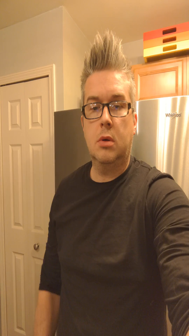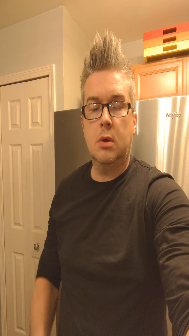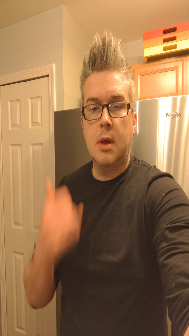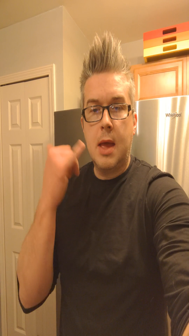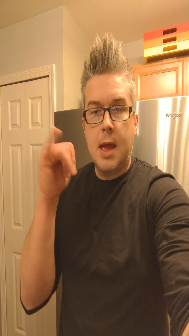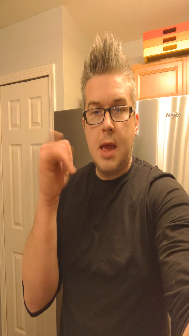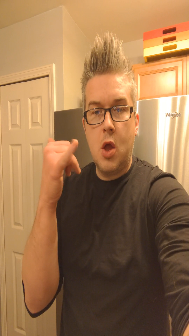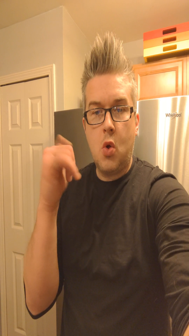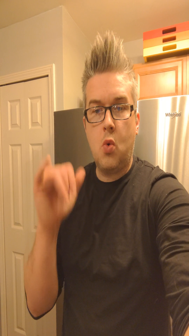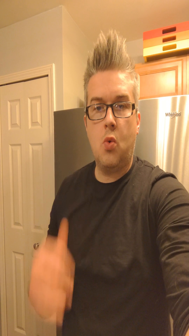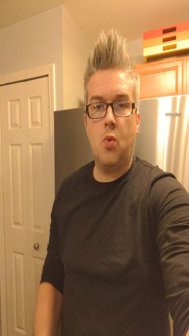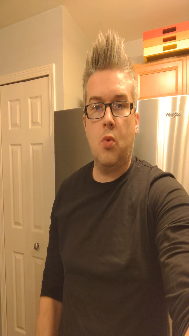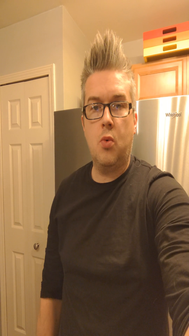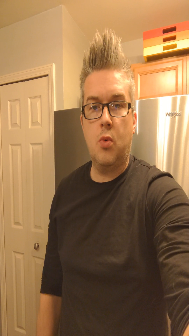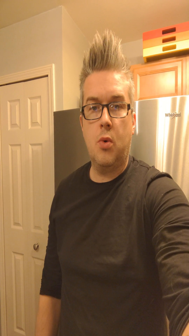yellow